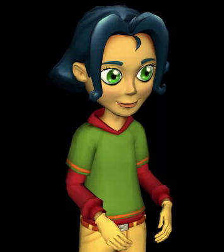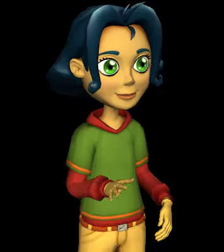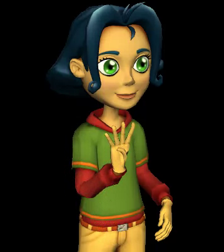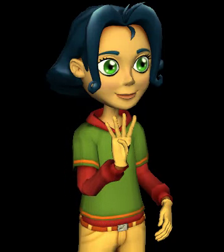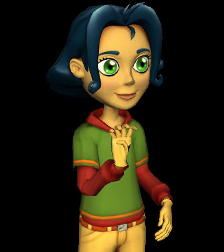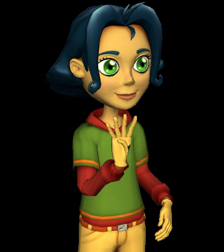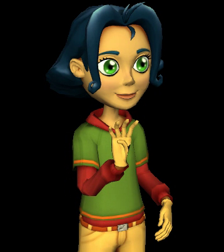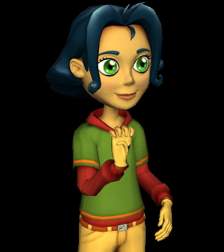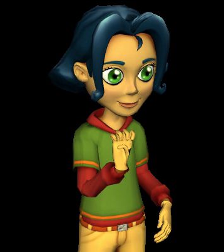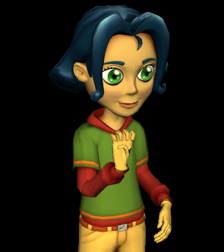40